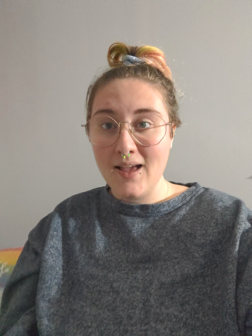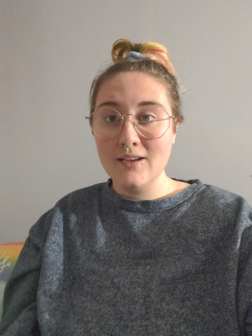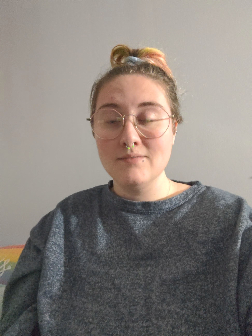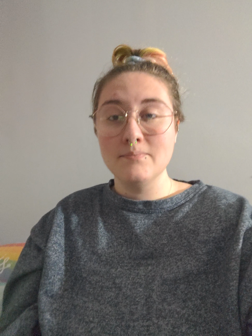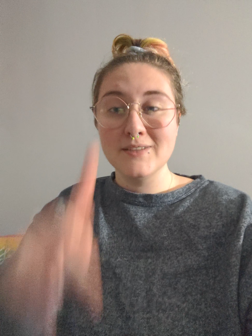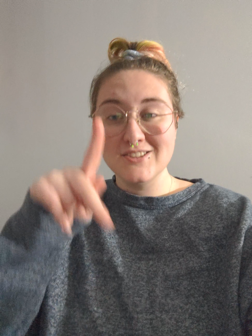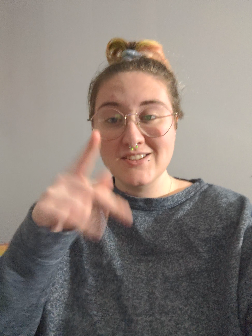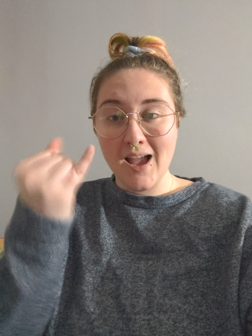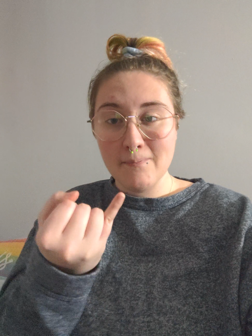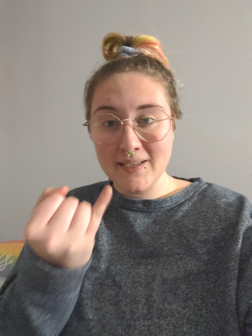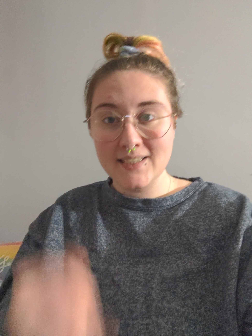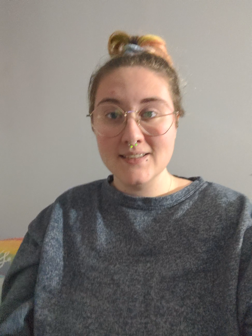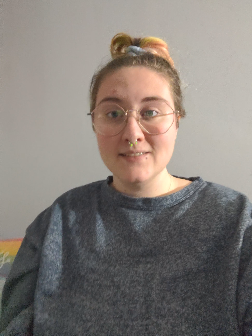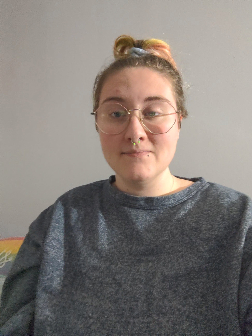pajamas